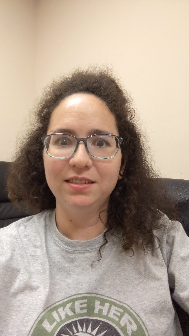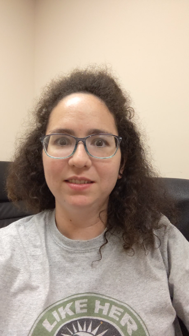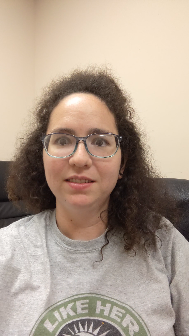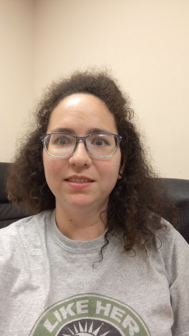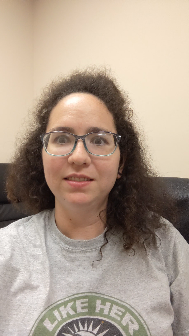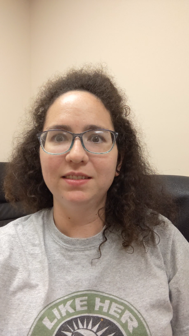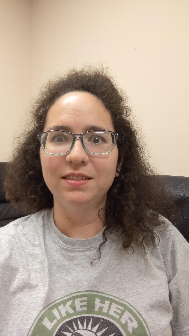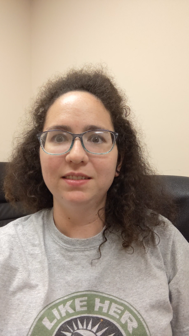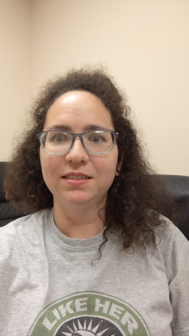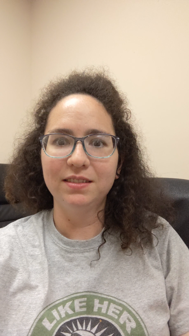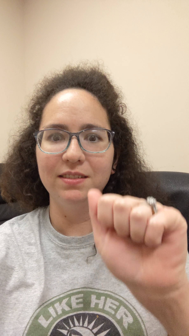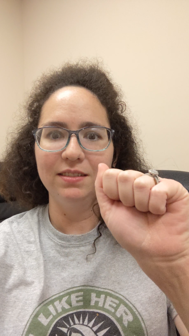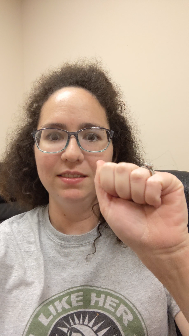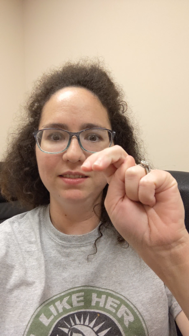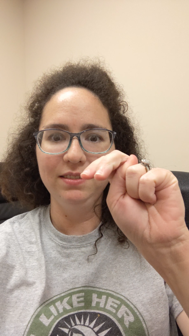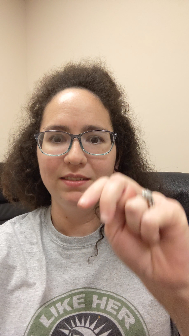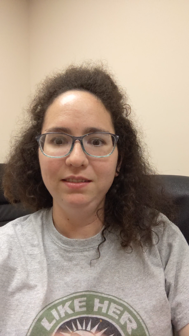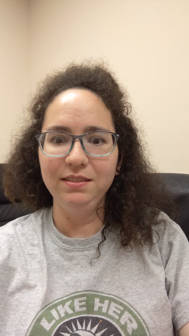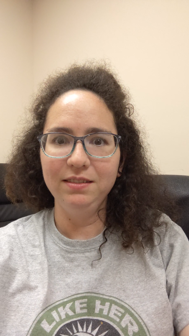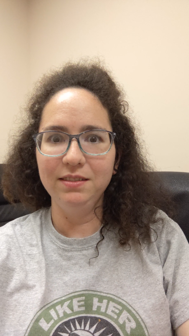an